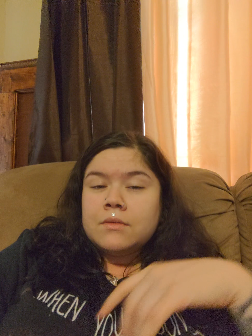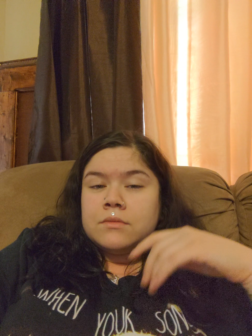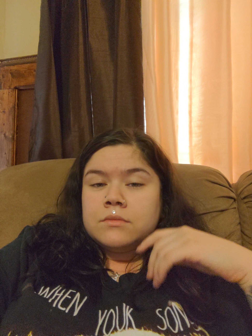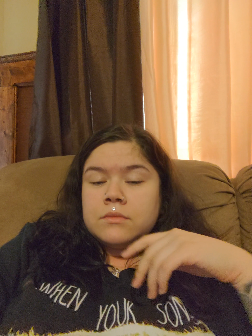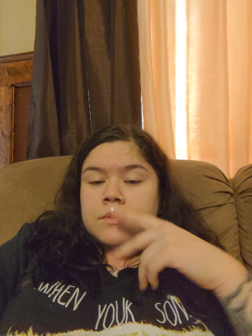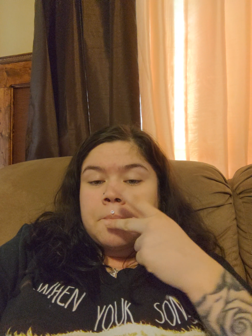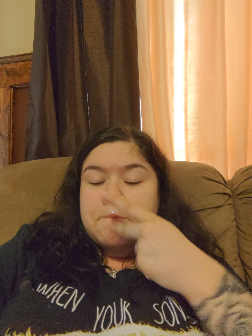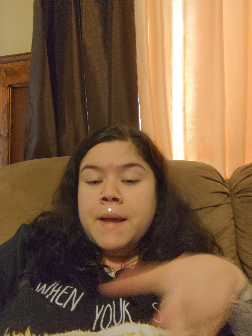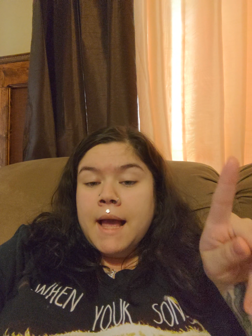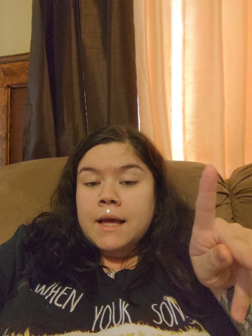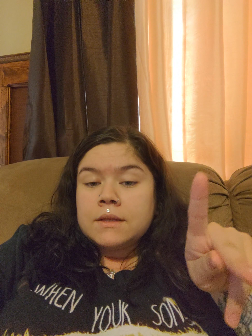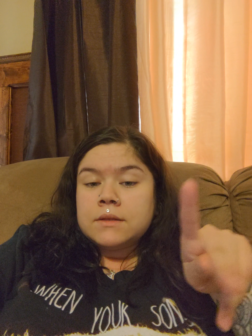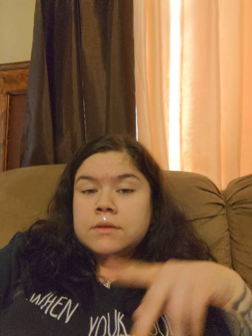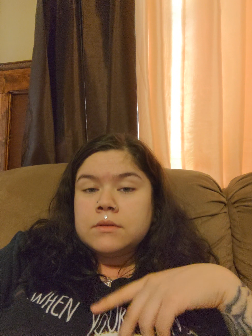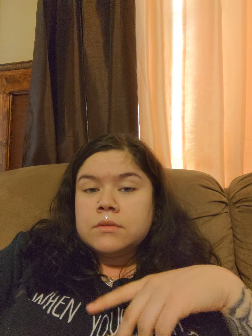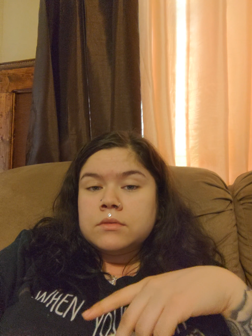pen